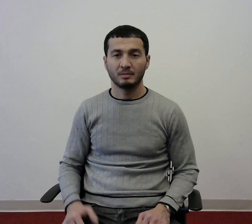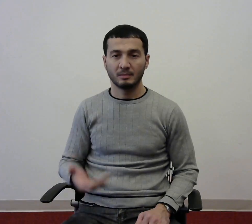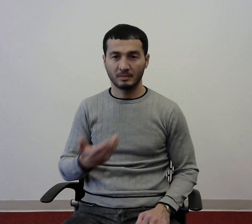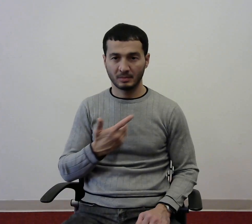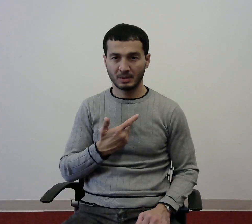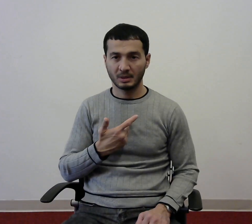mənim